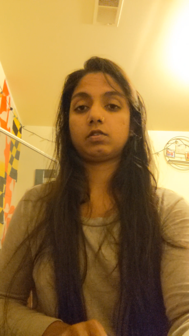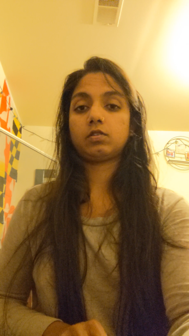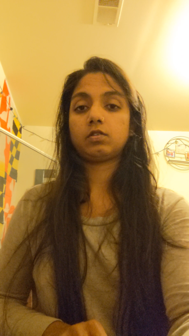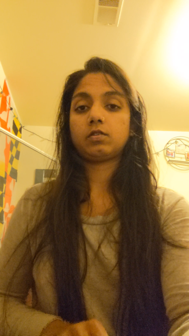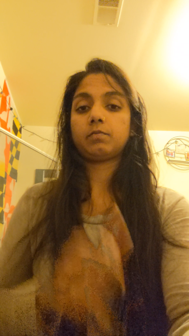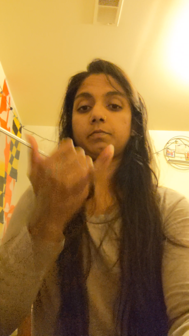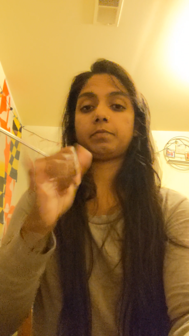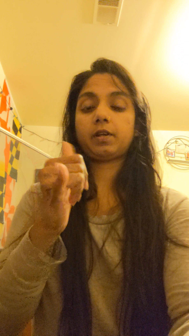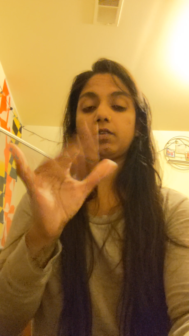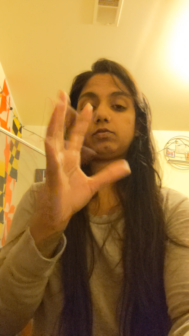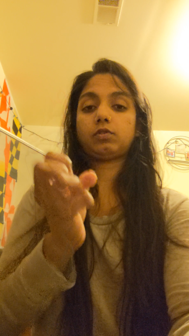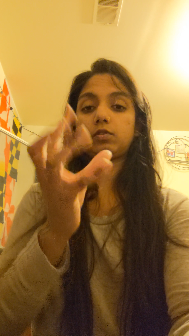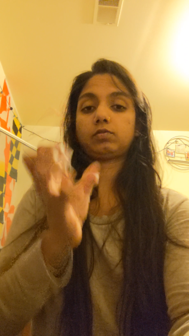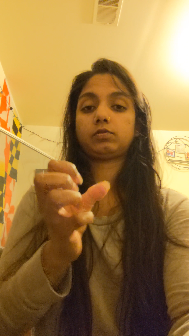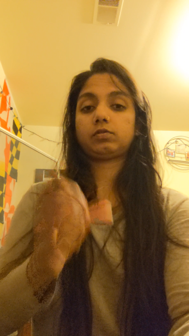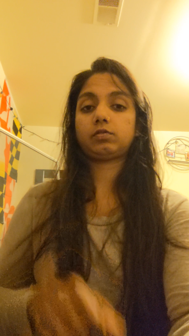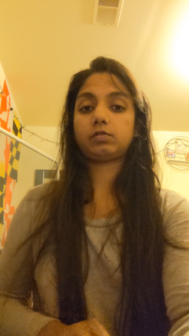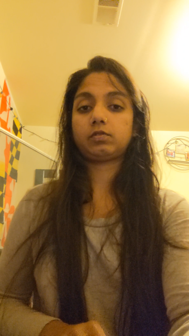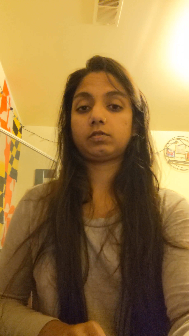play dough